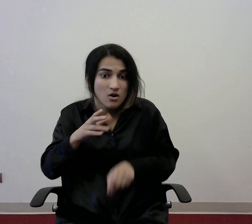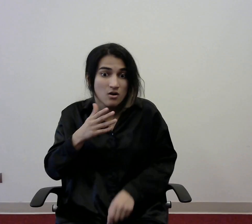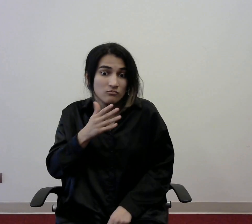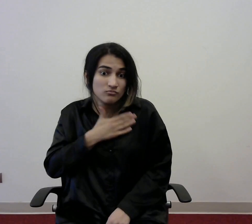mənə